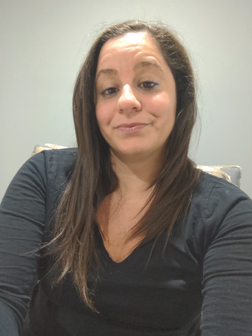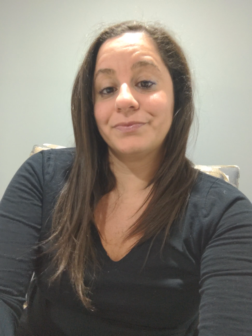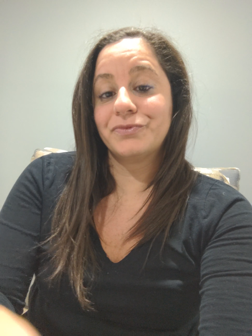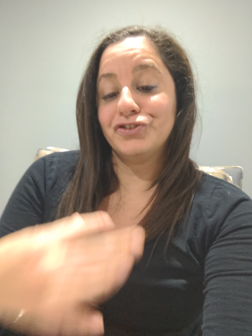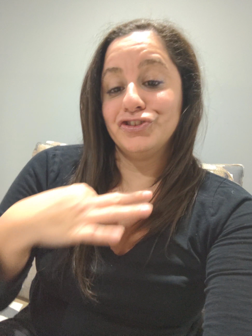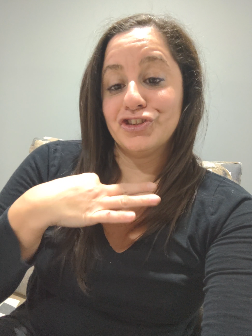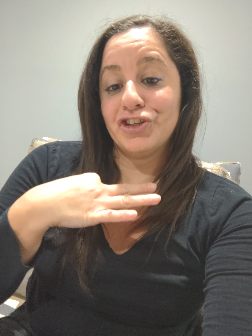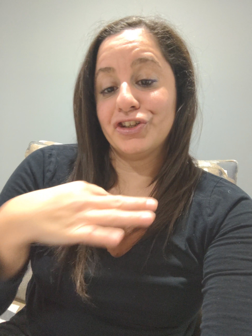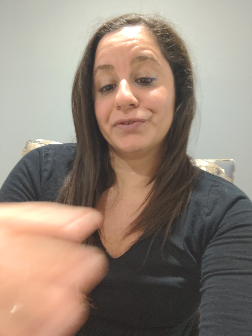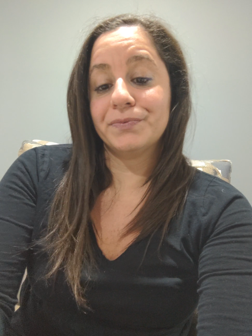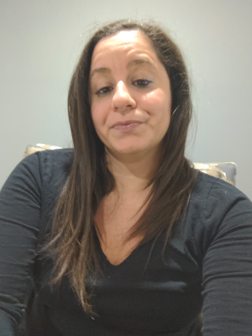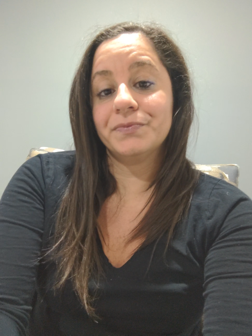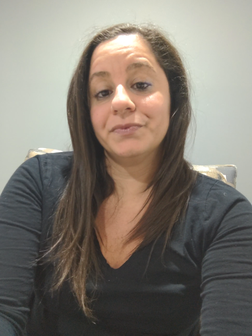shirt